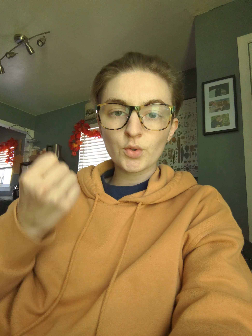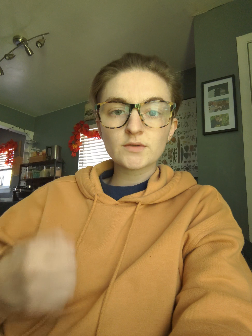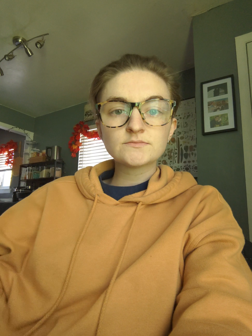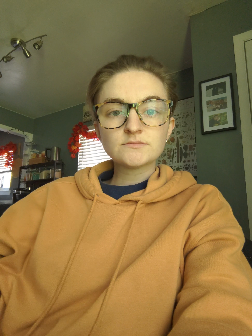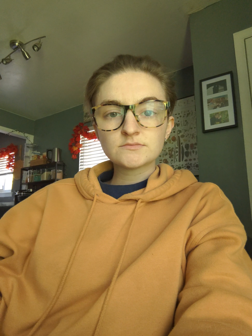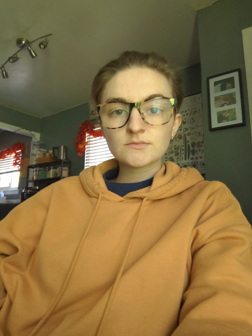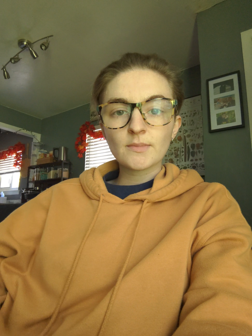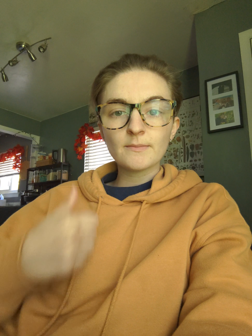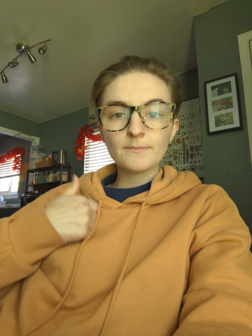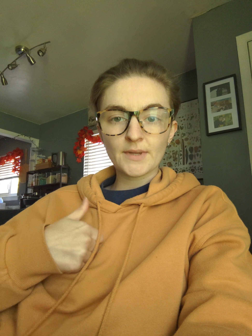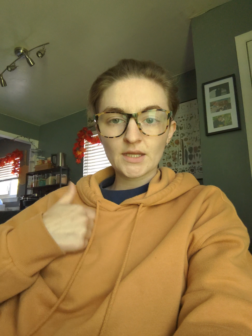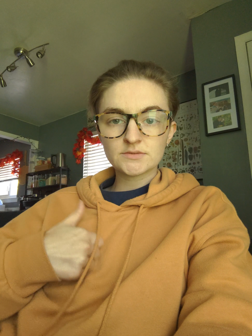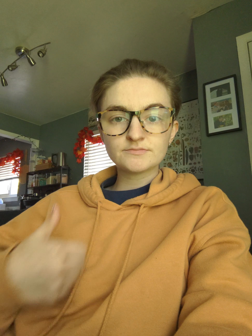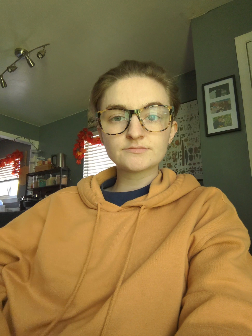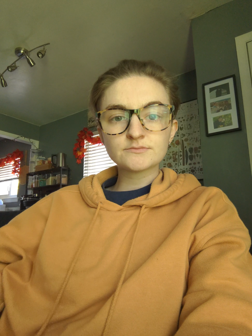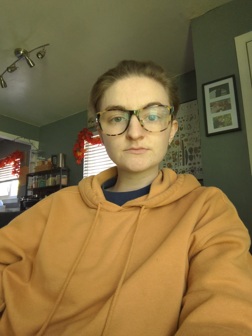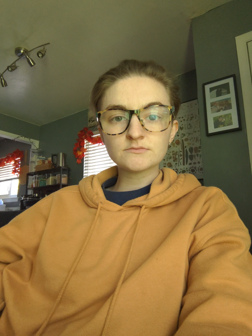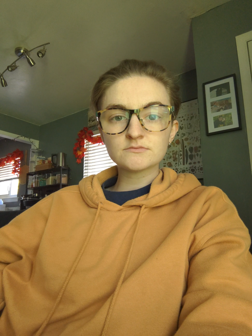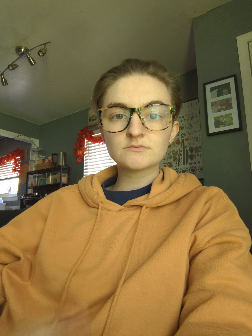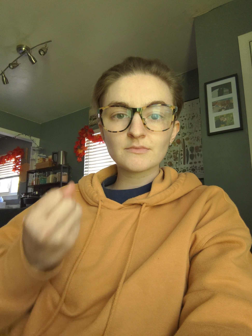bathtub